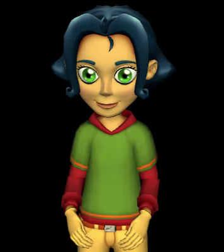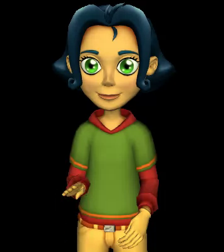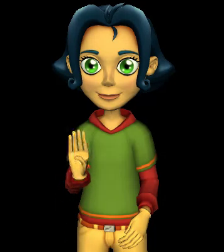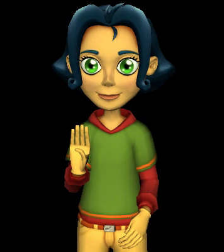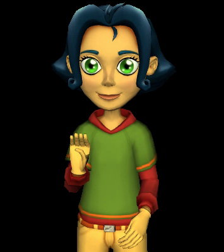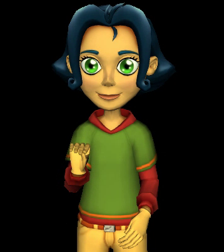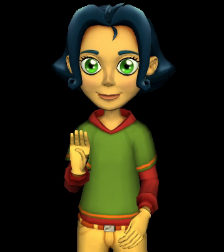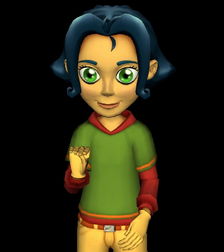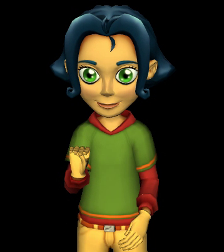أزرق